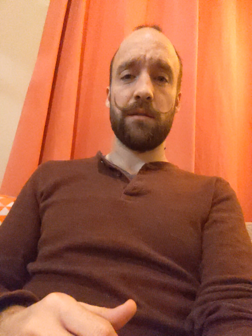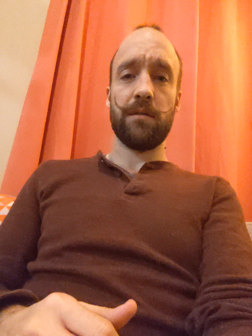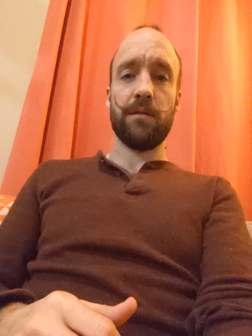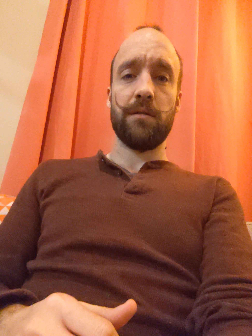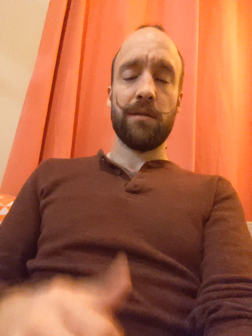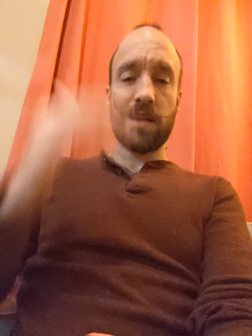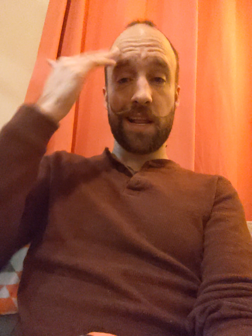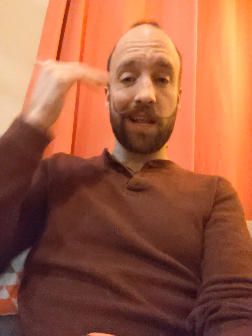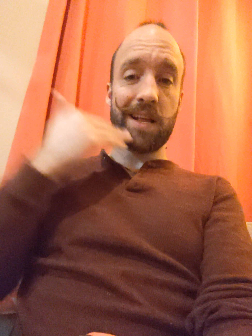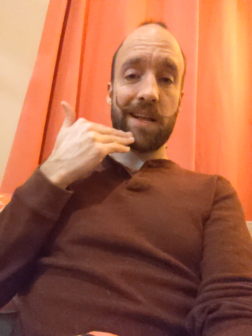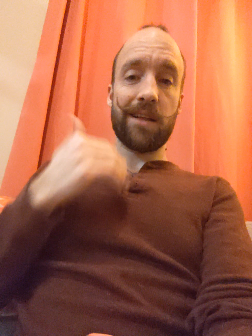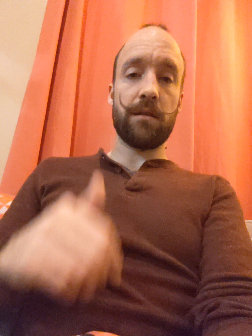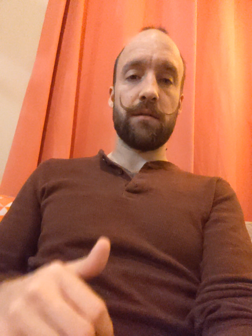head